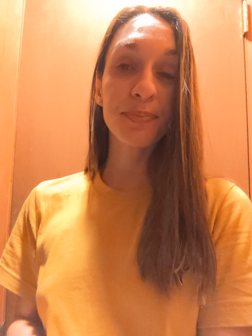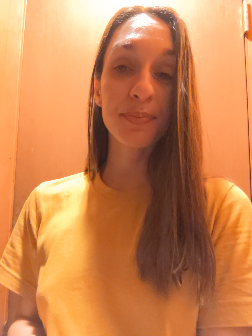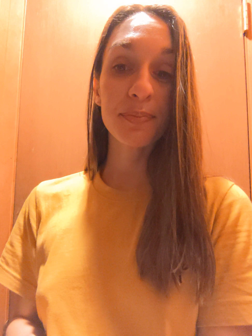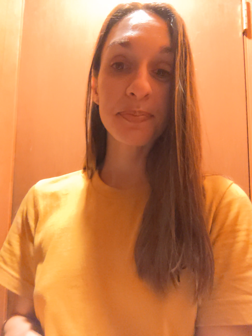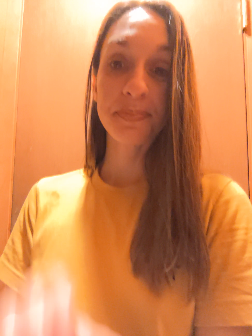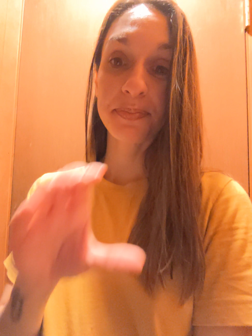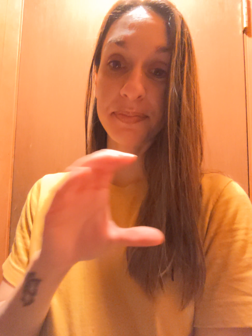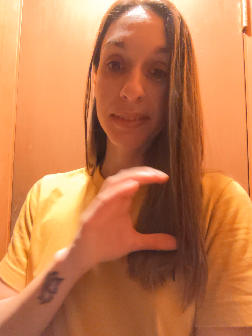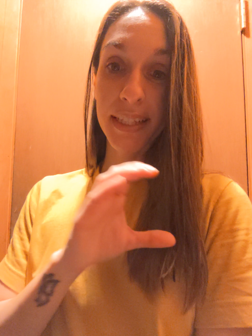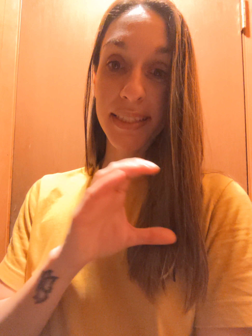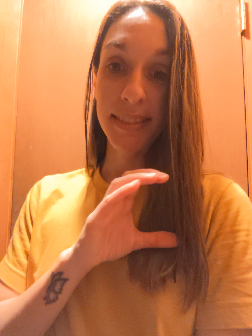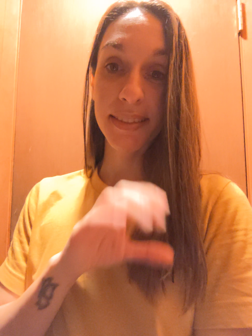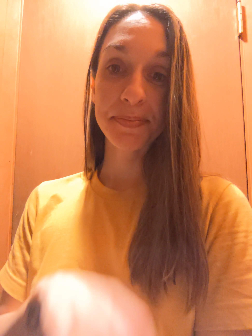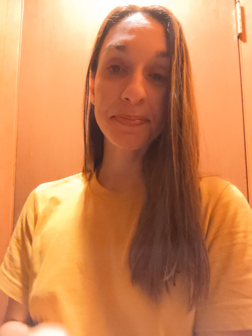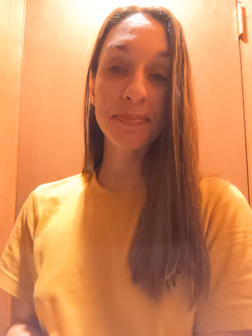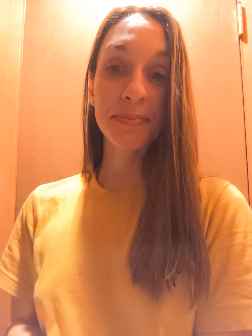police